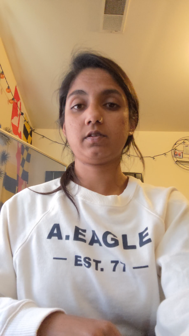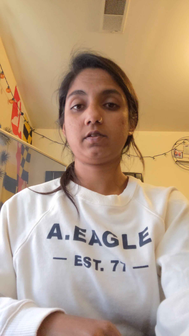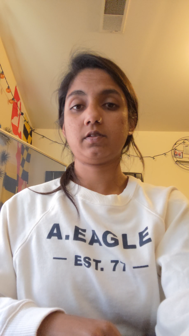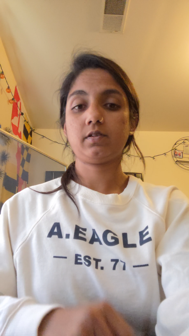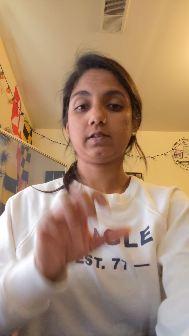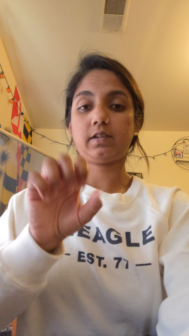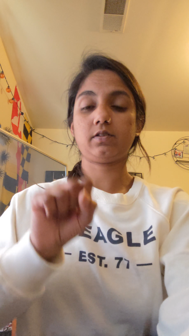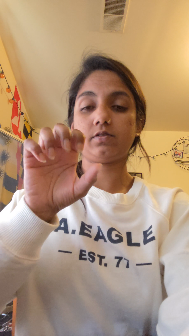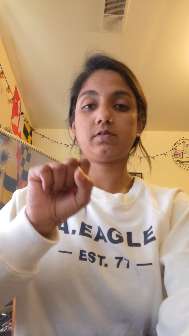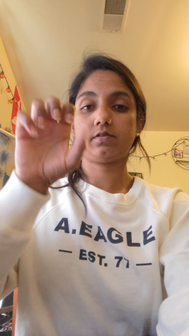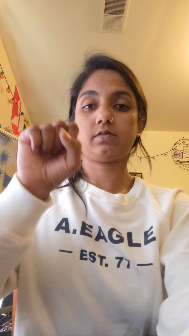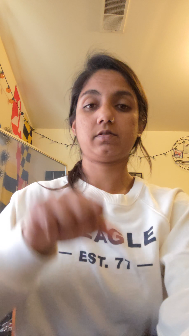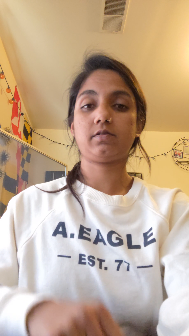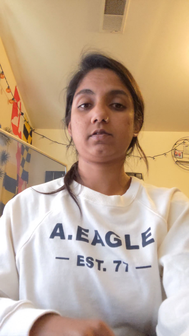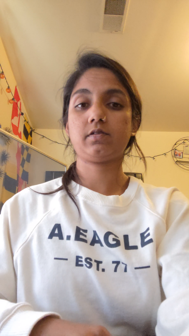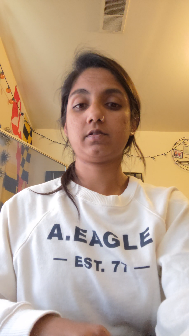ladder